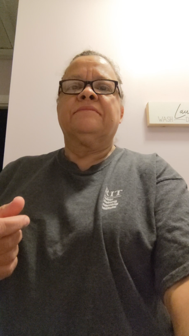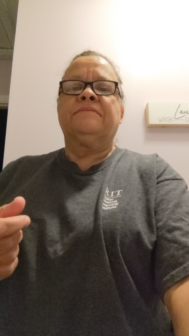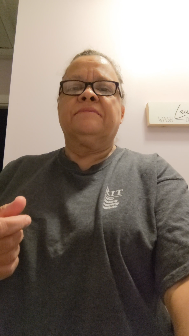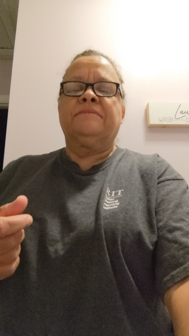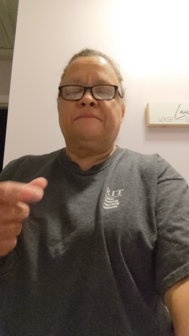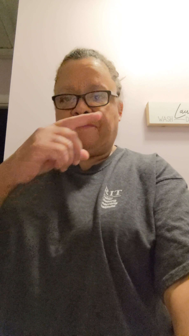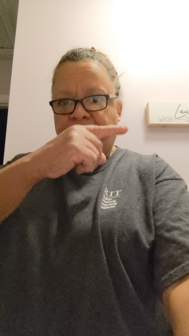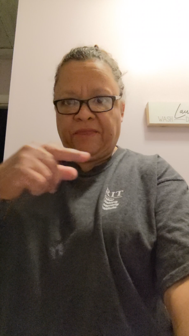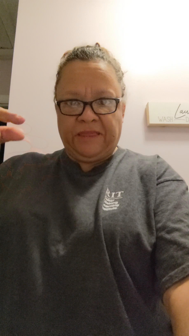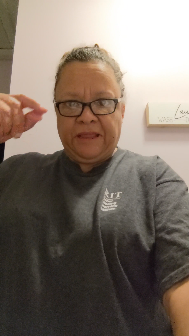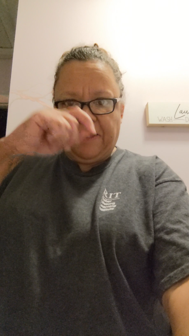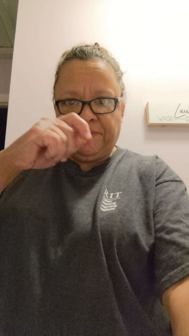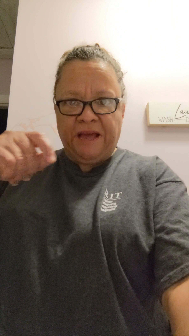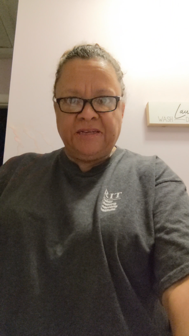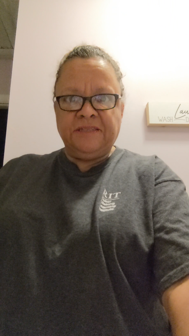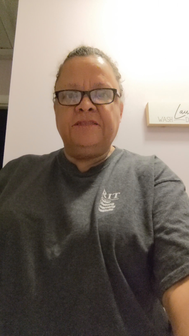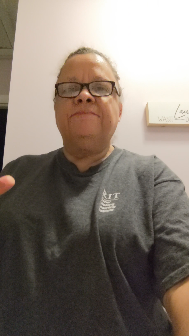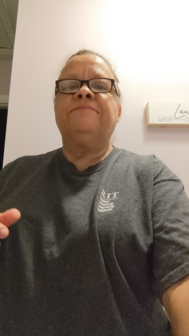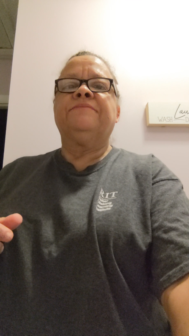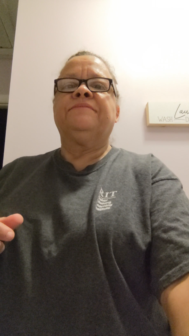peas